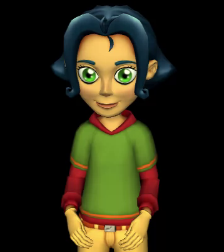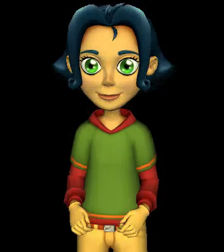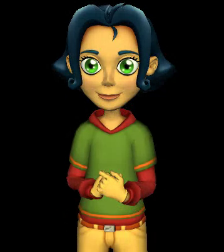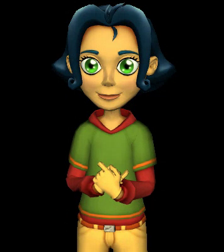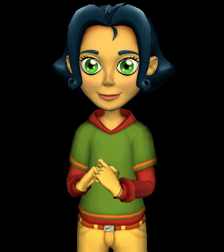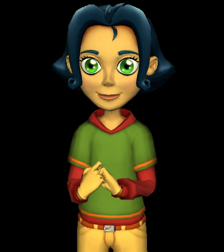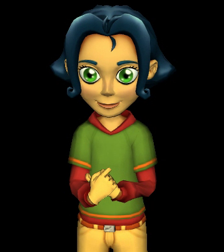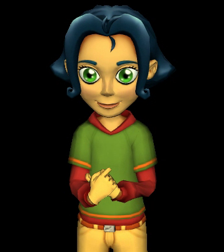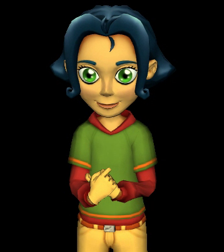يغير